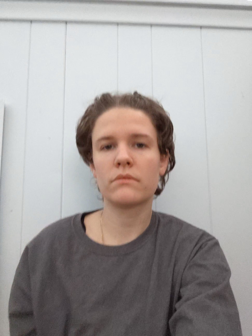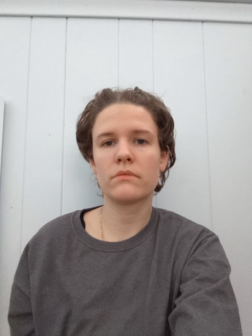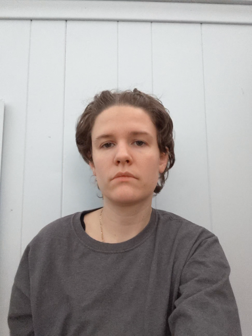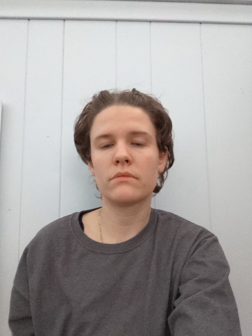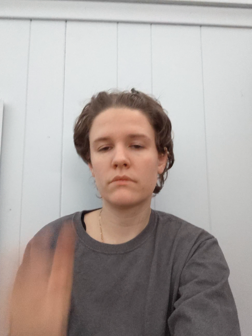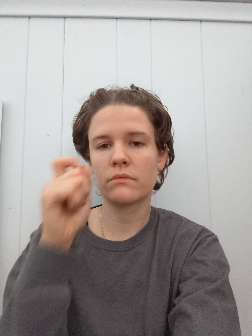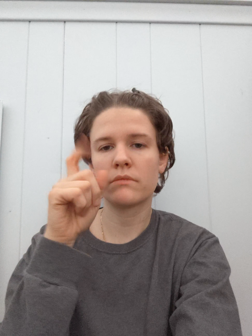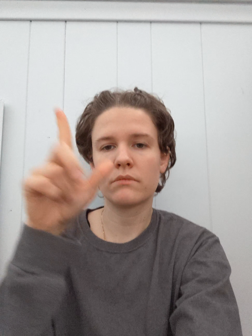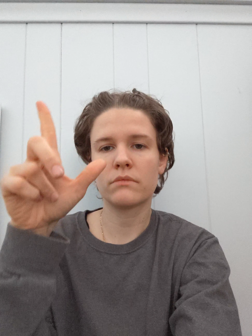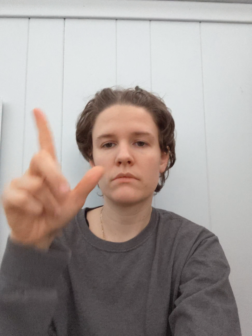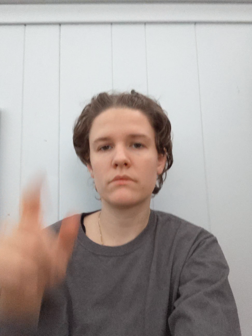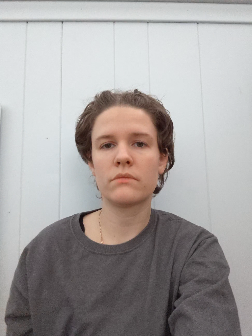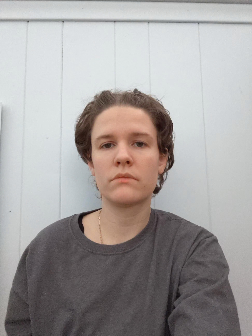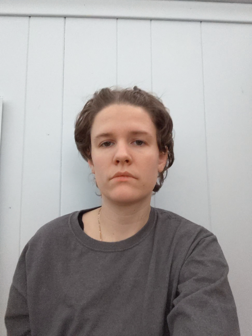awake